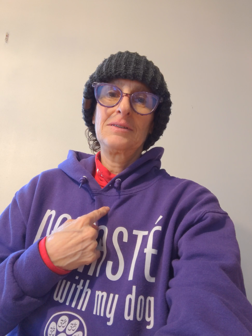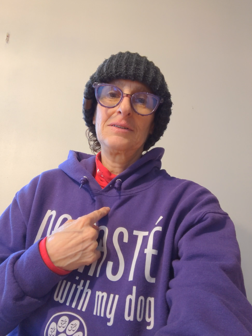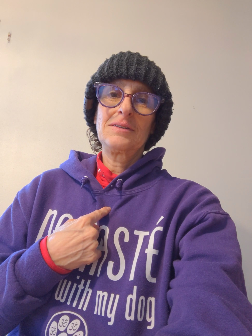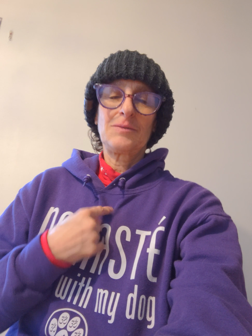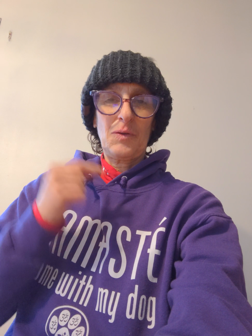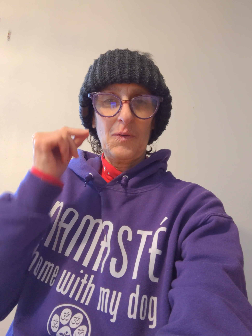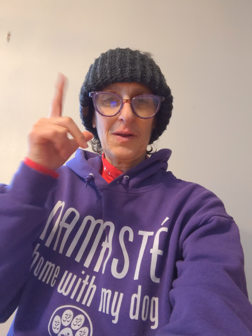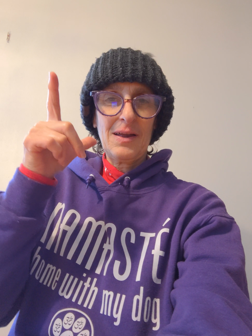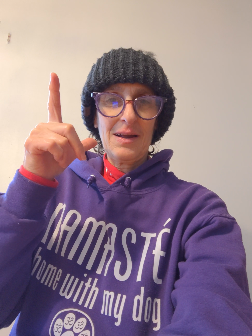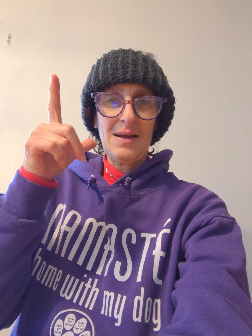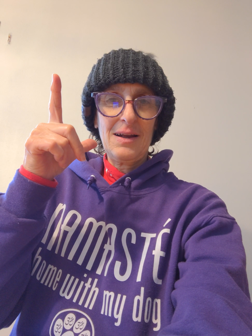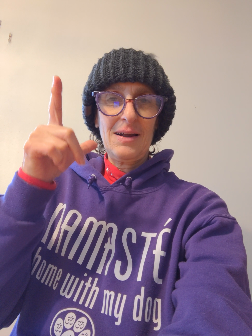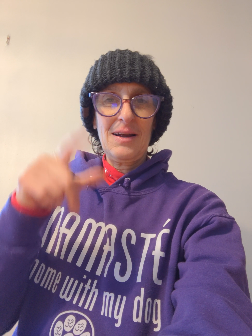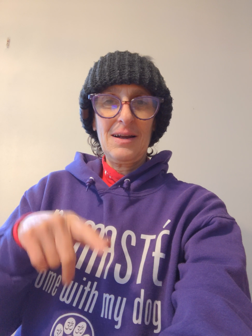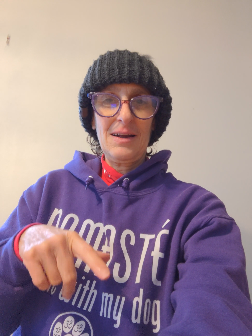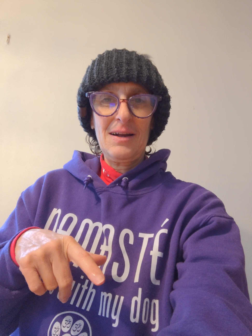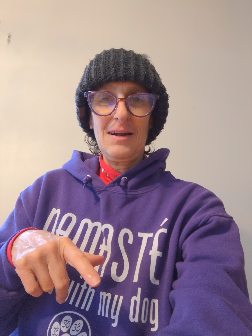awake